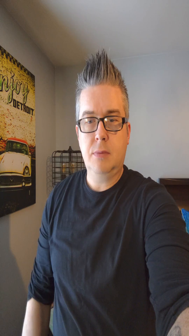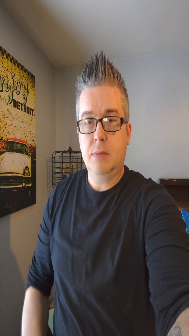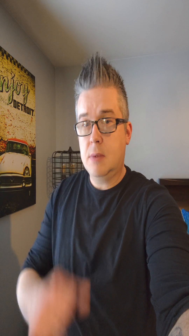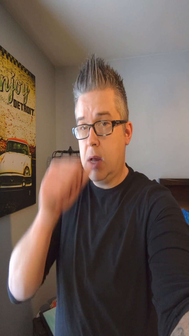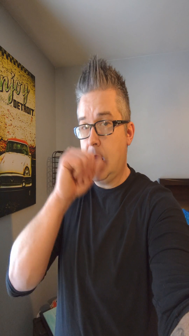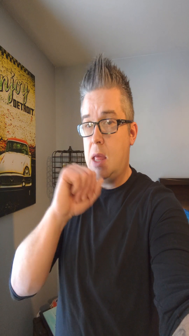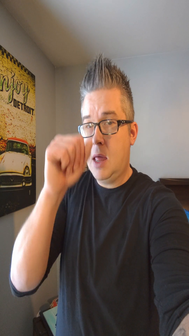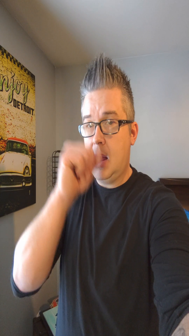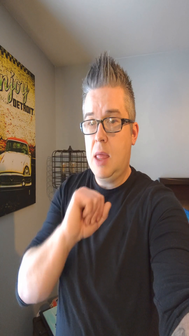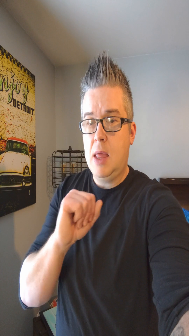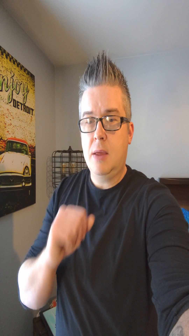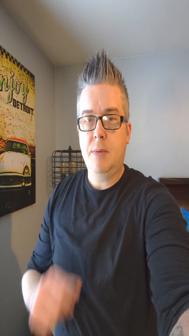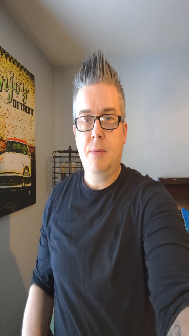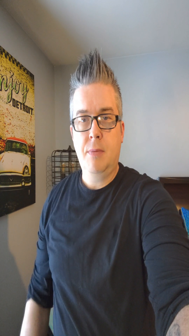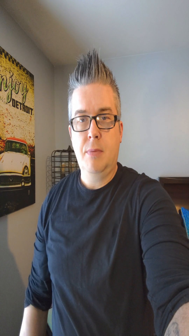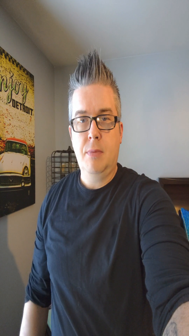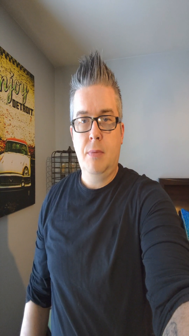ice cream